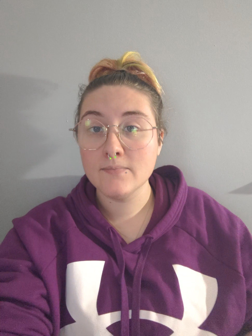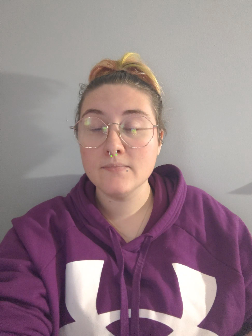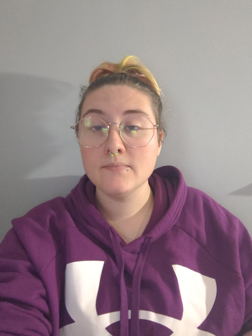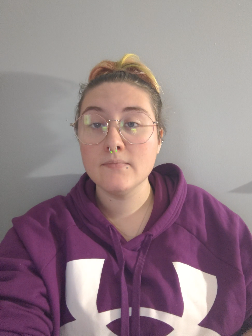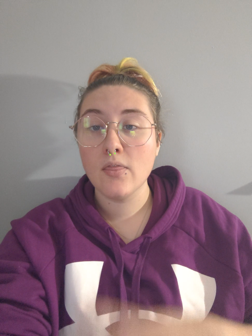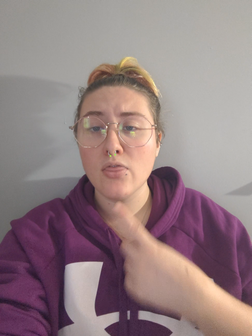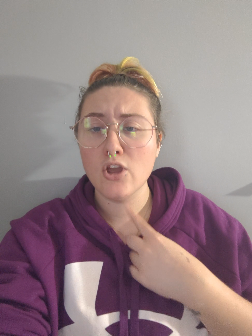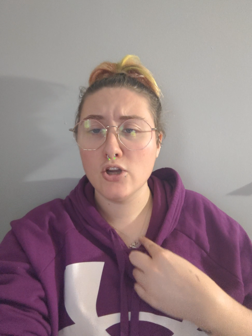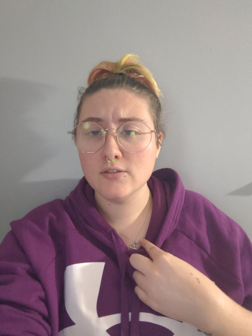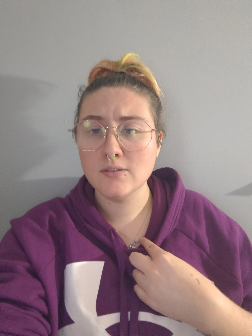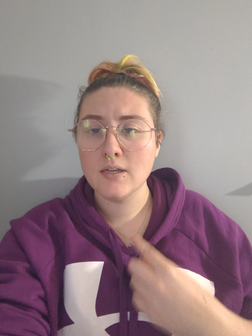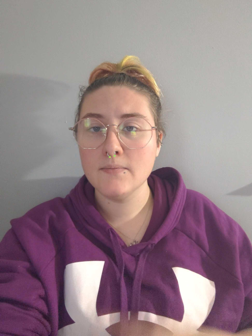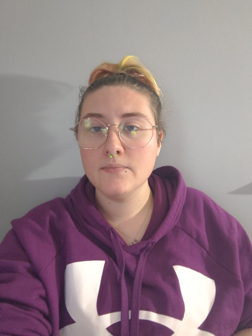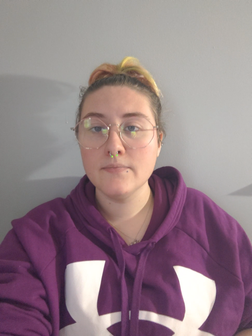thirsty